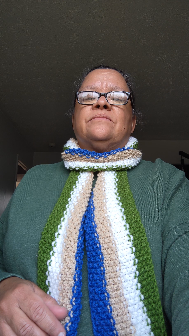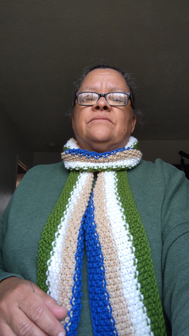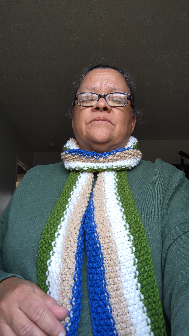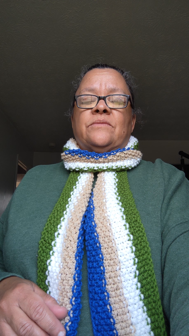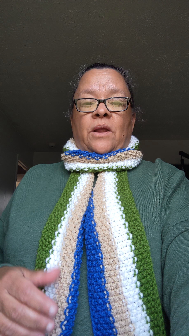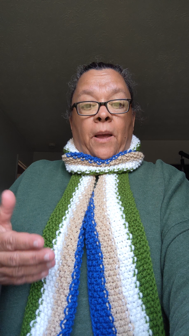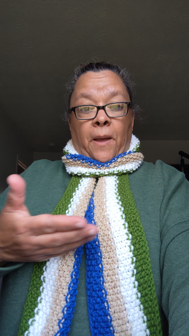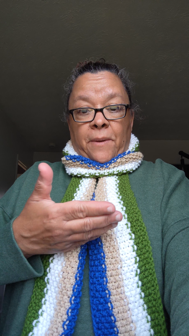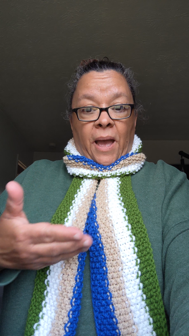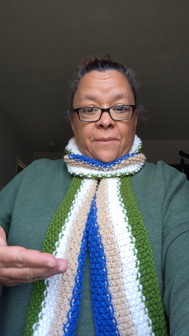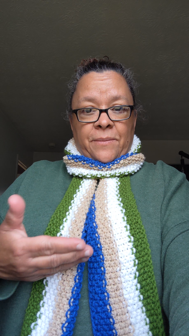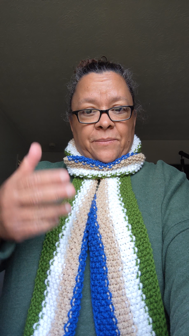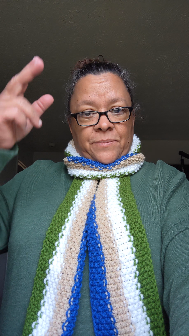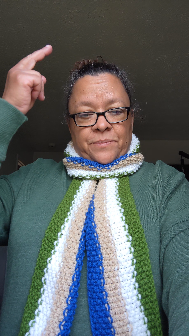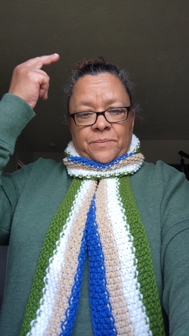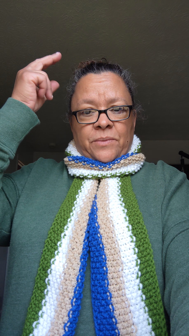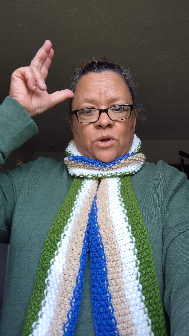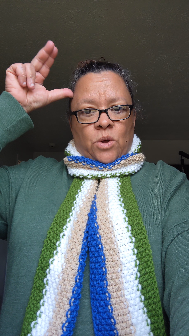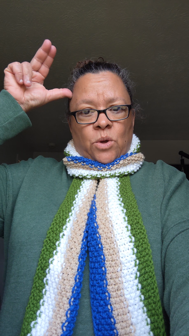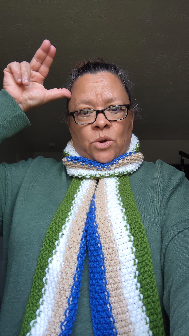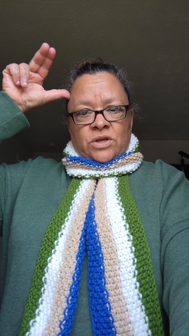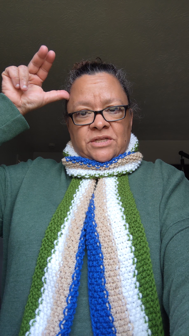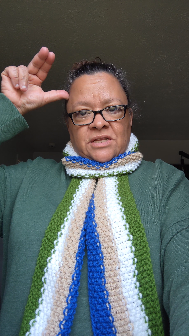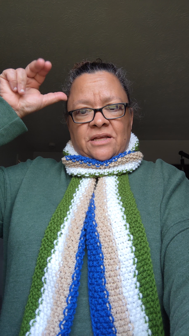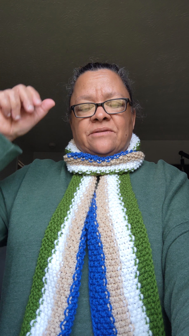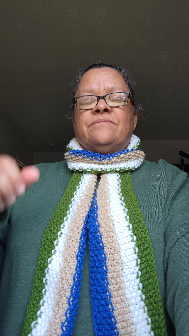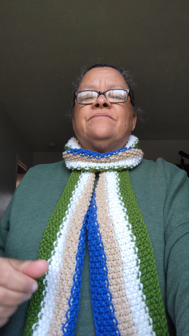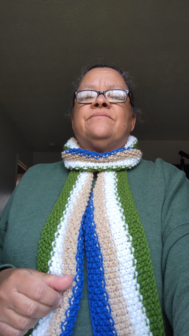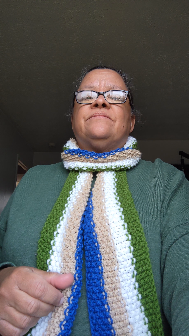pony